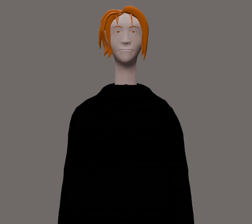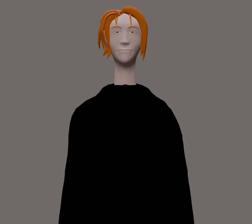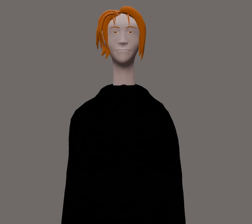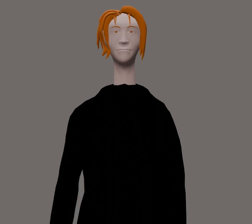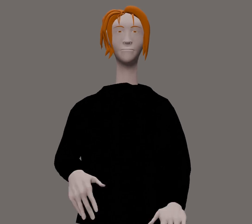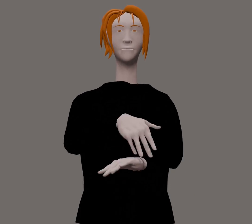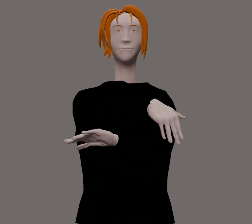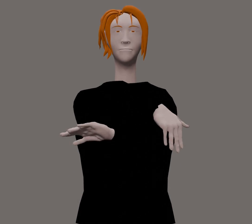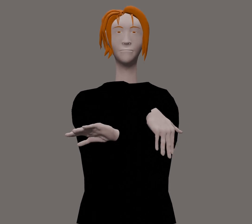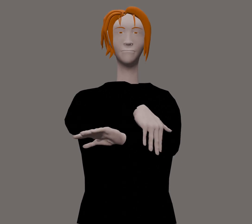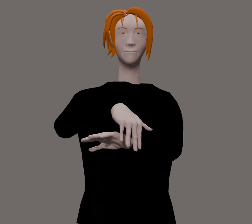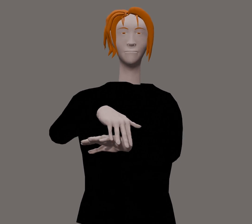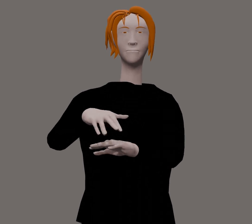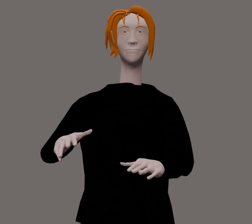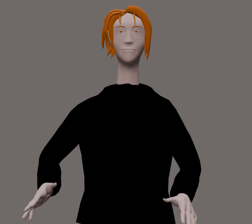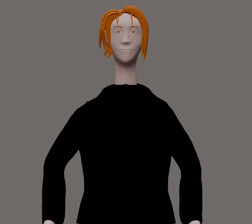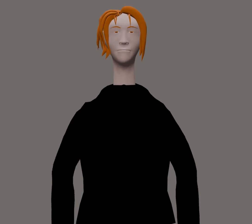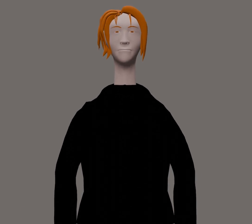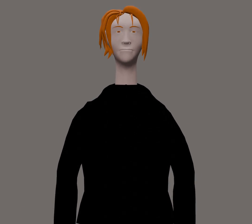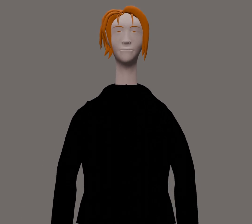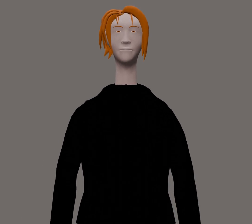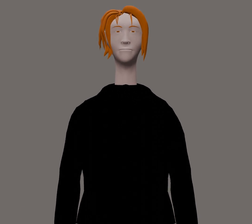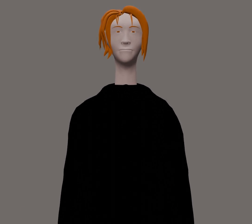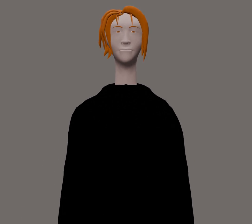Border